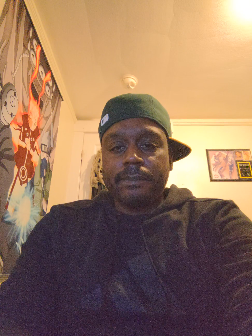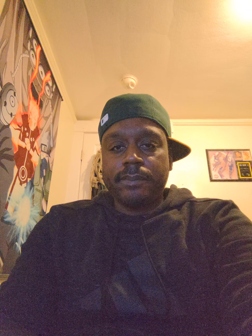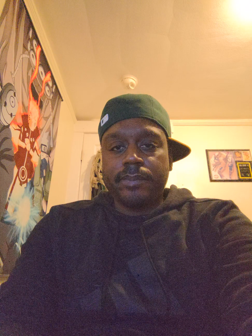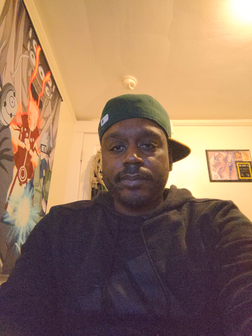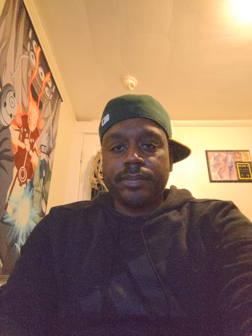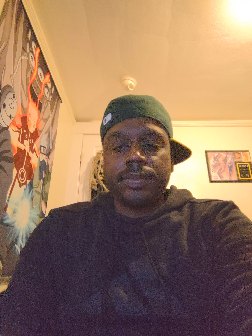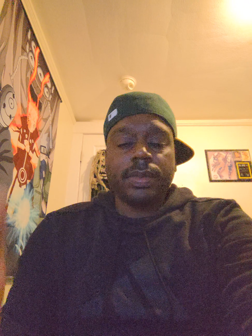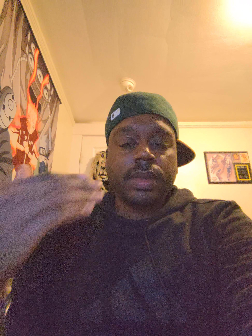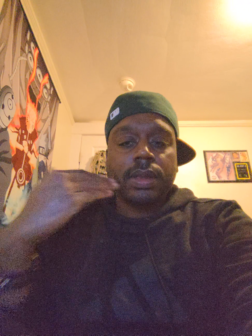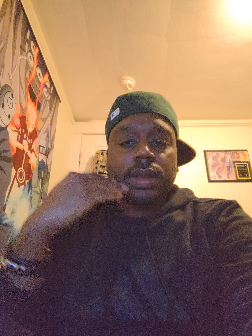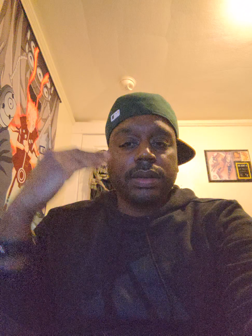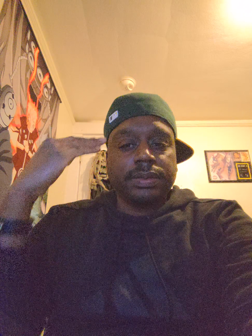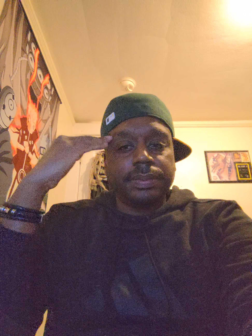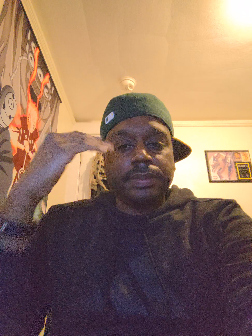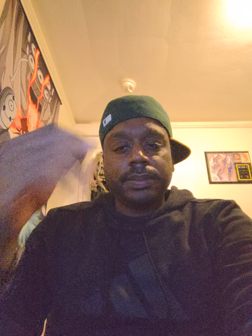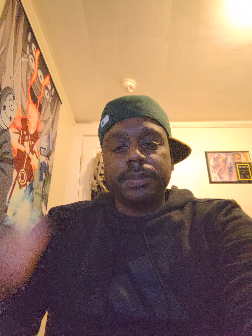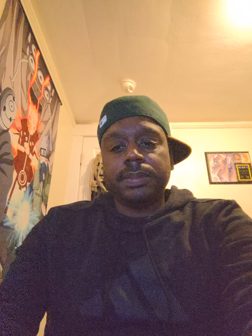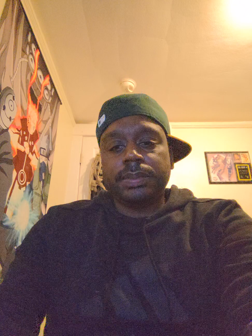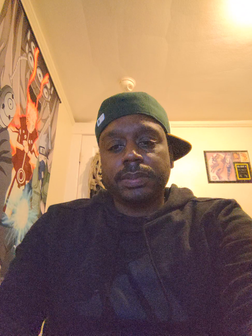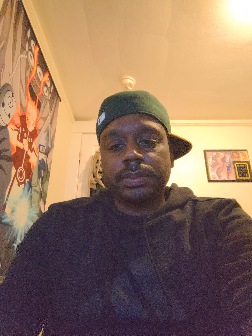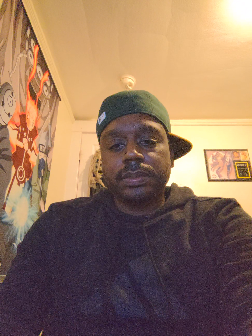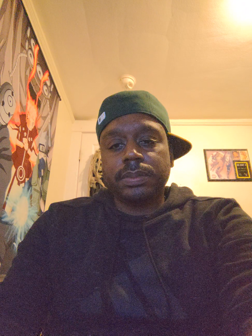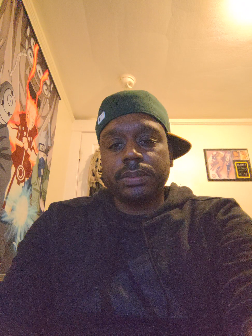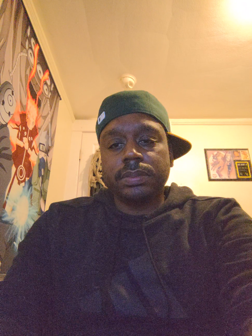head